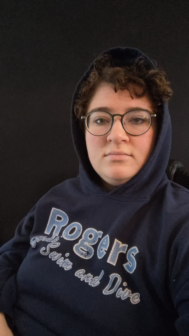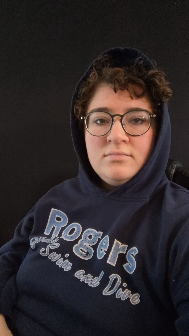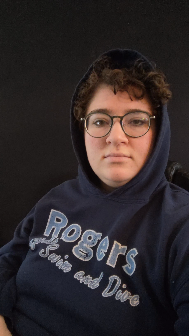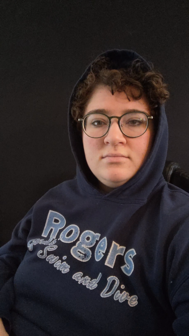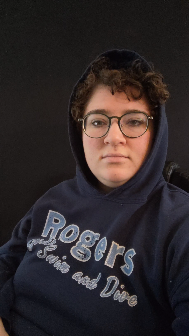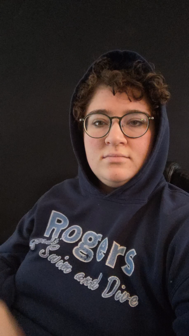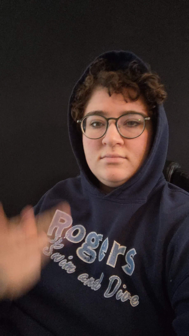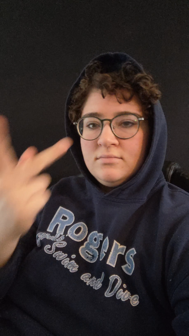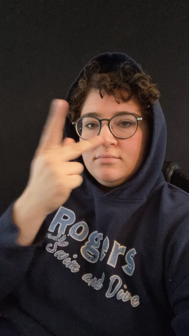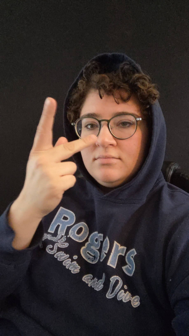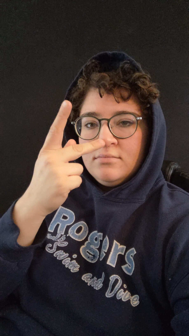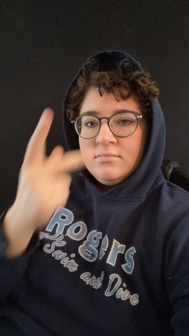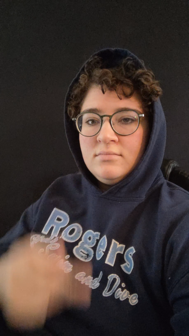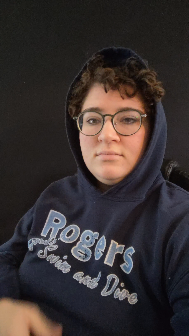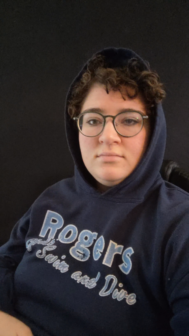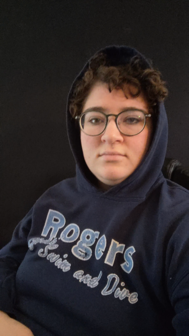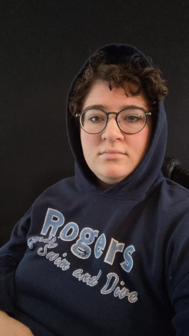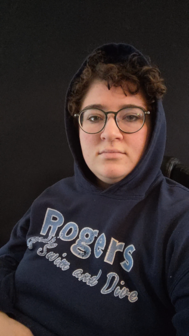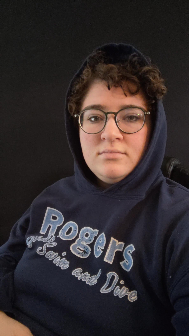penis